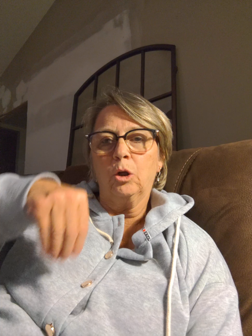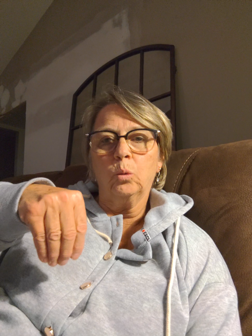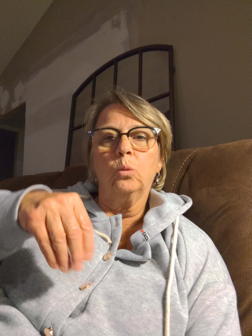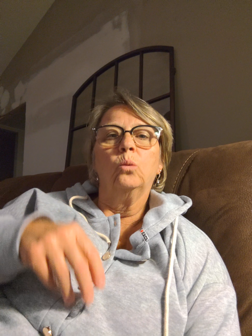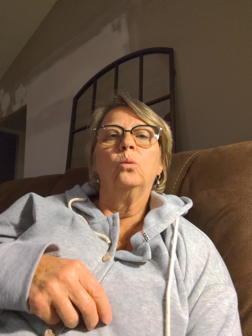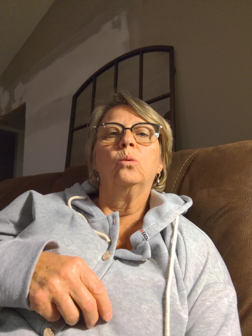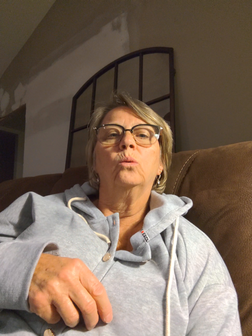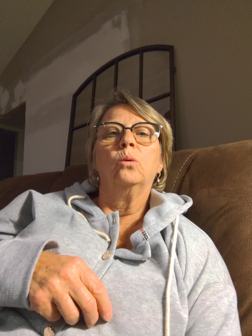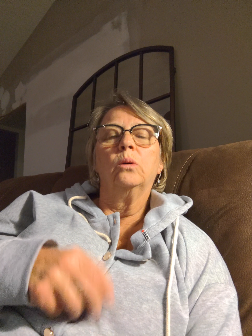into